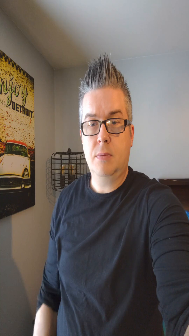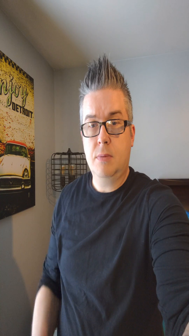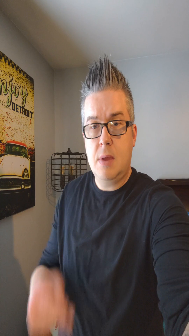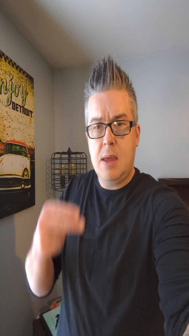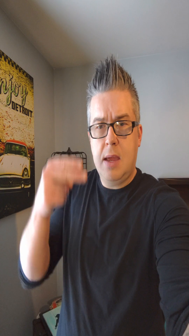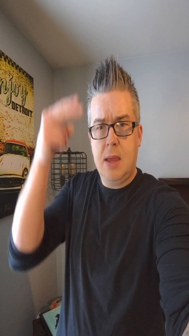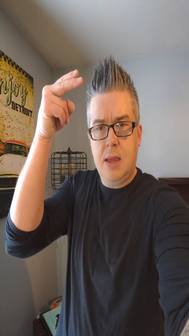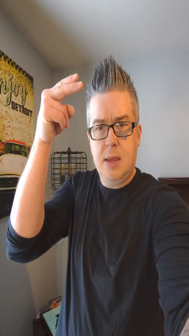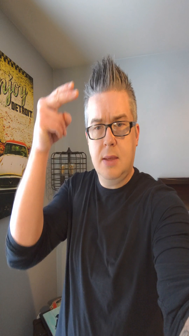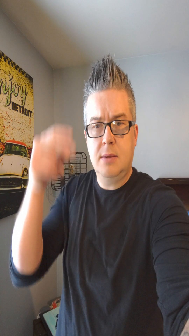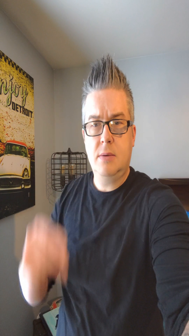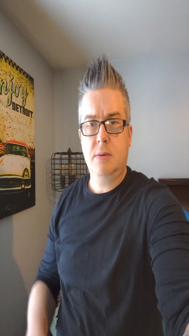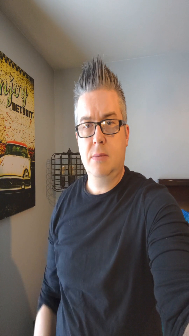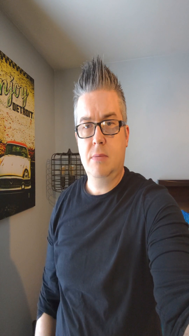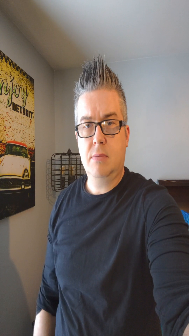high